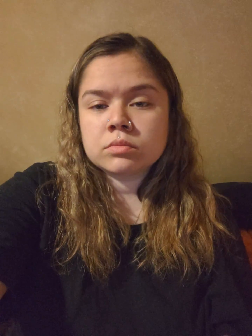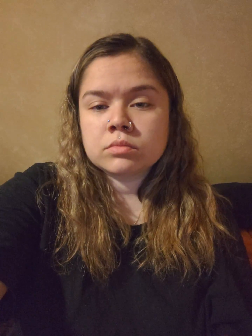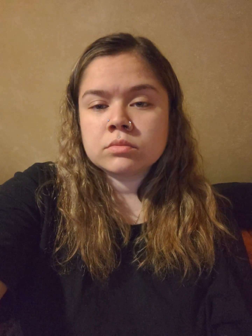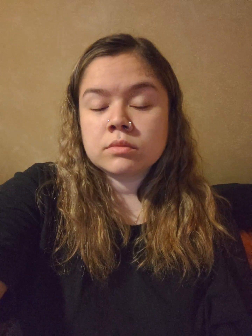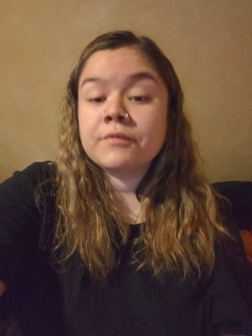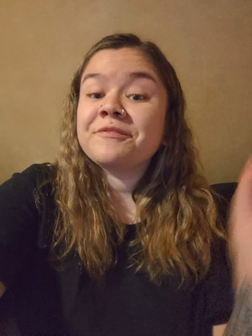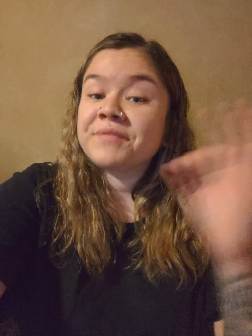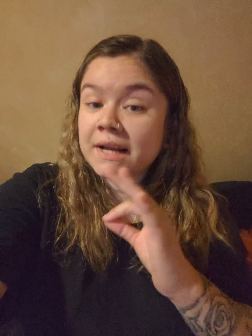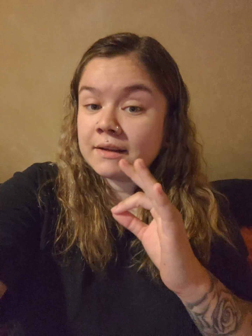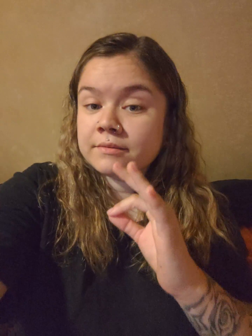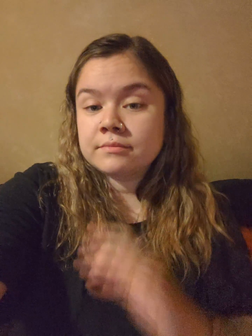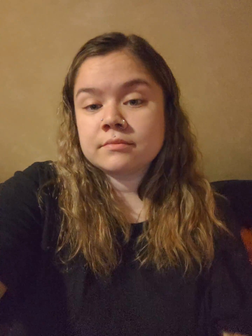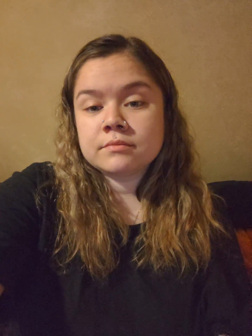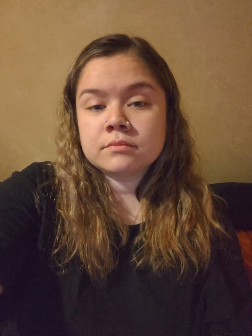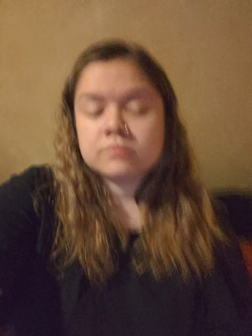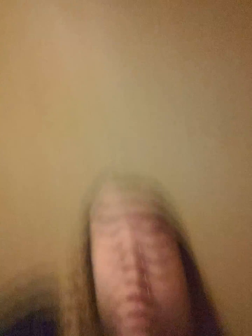fit